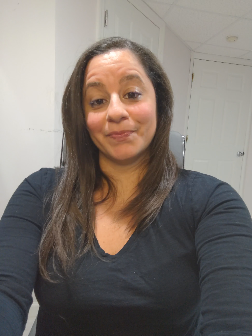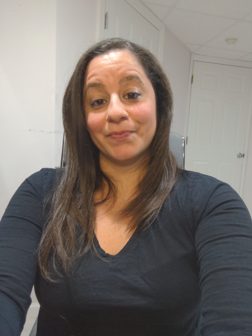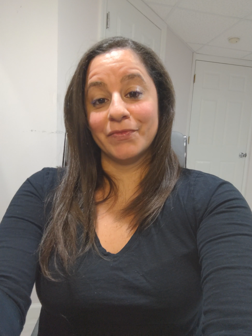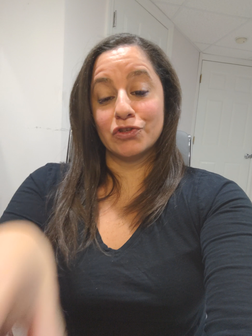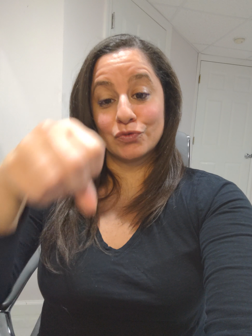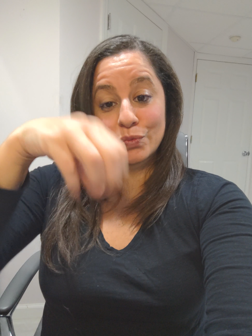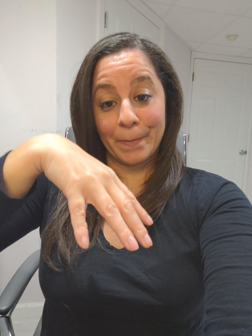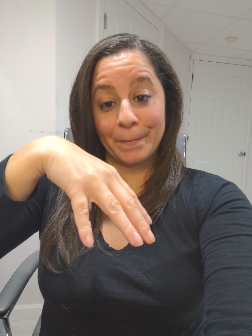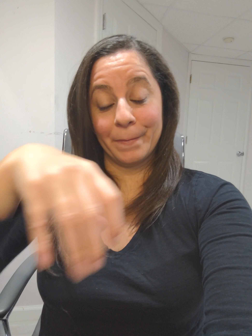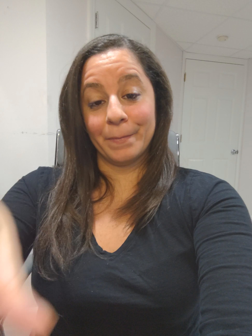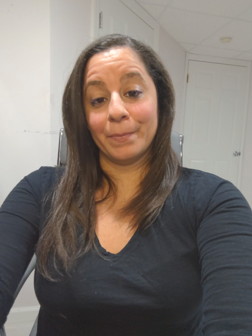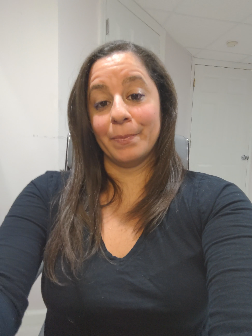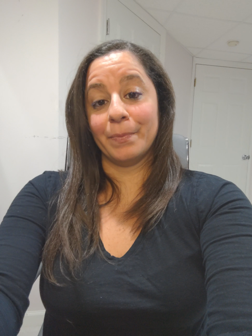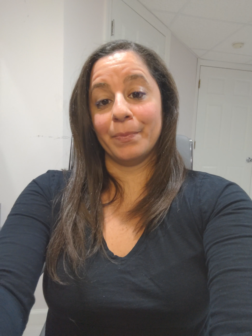drop